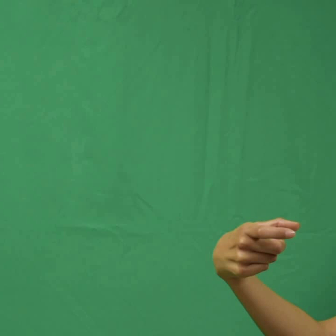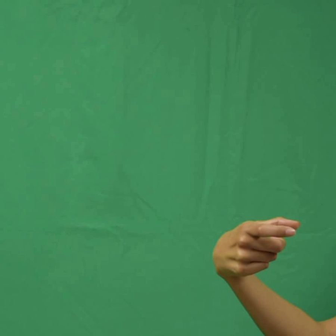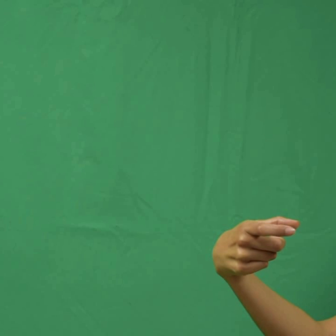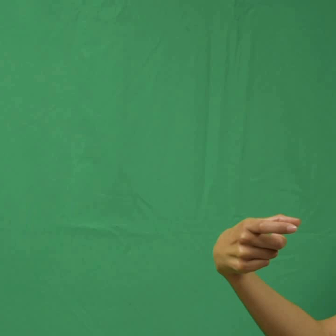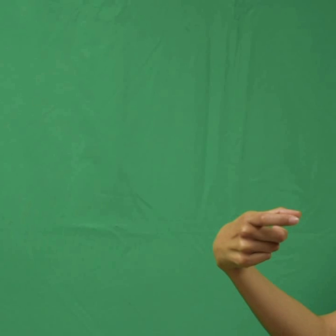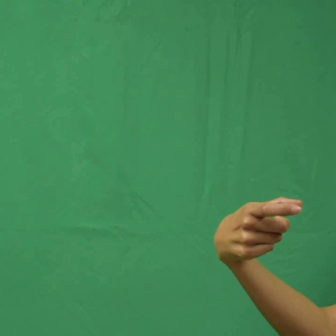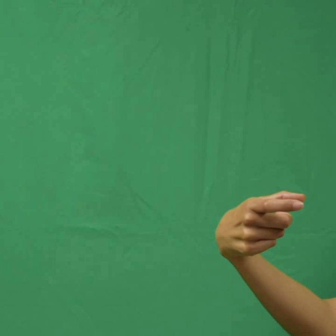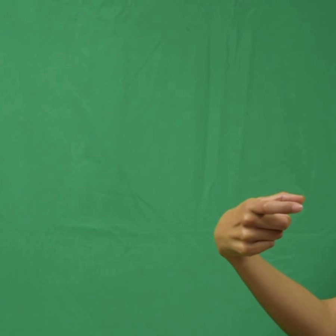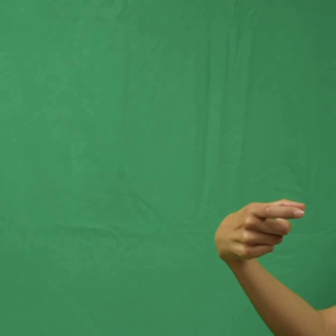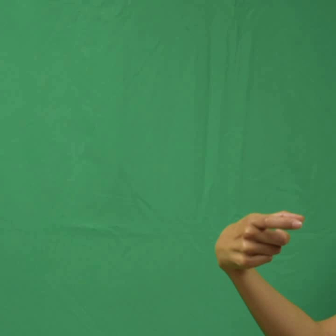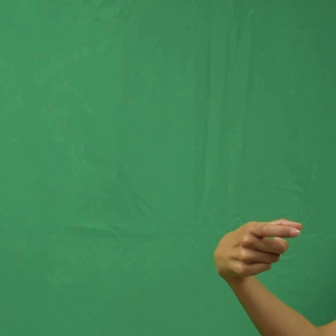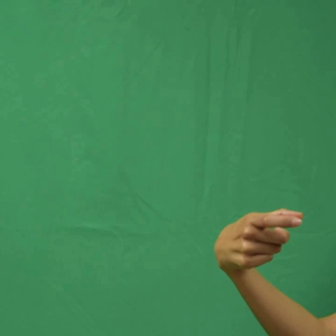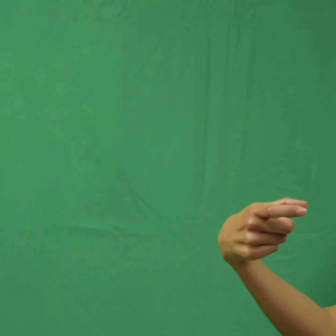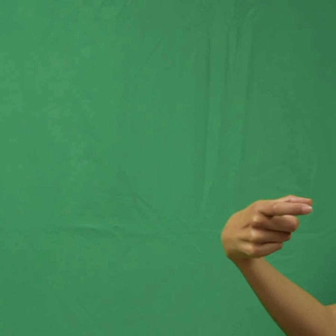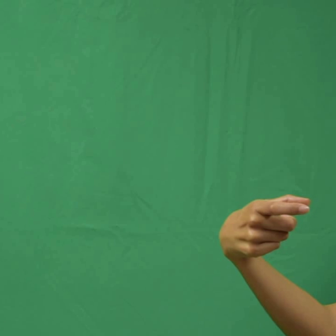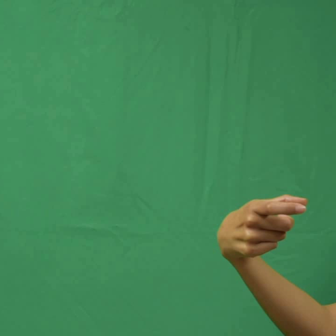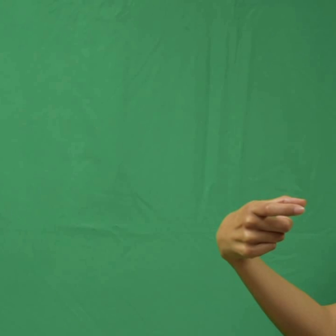X